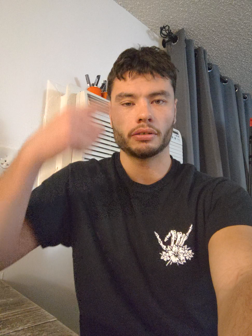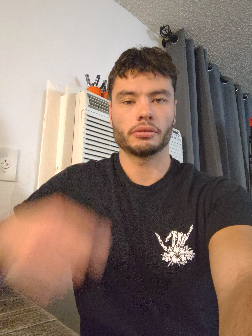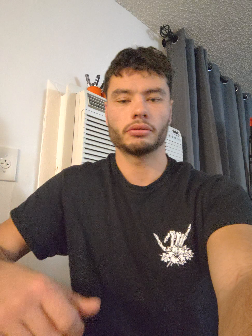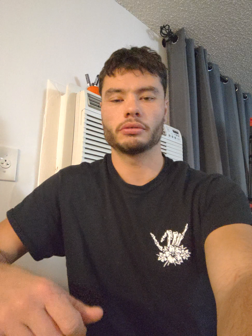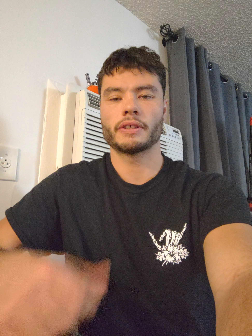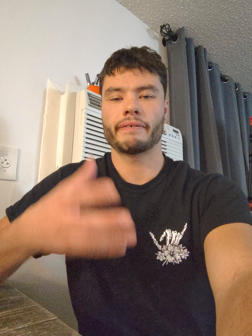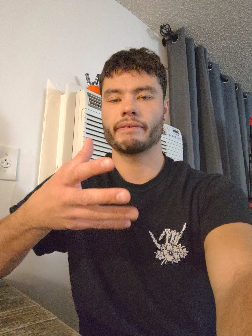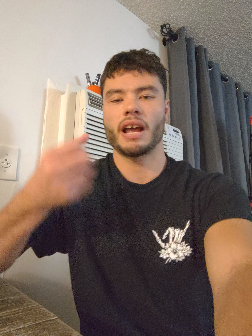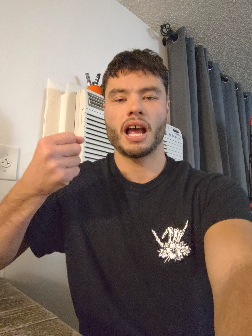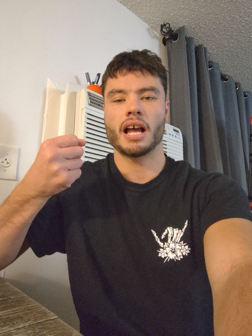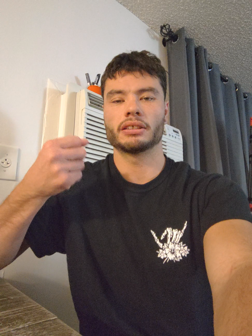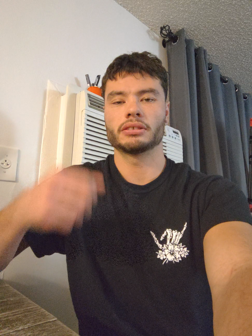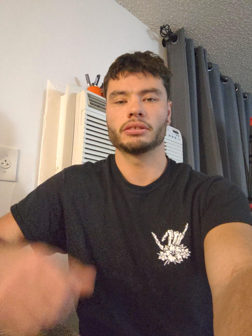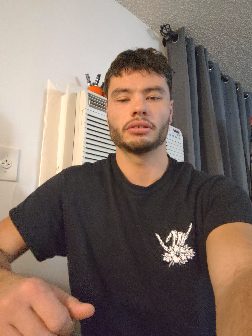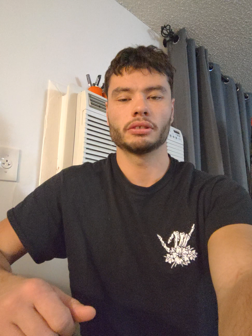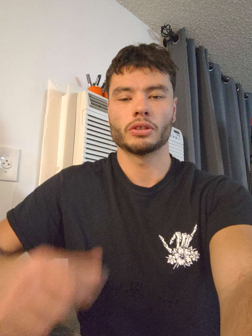fast